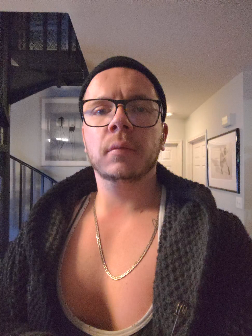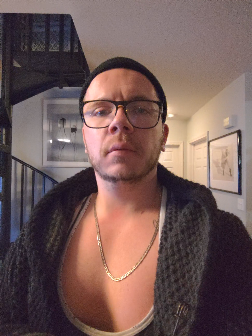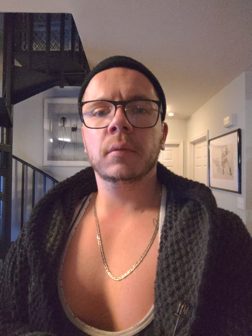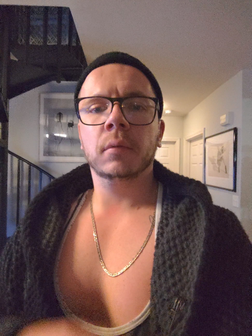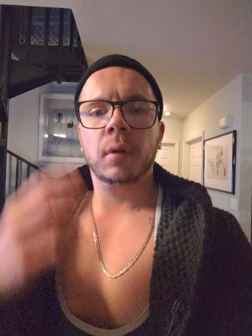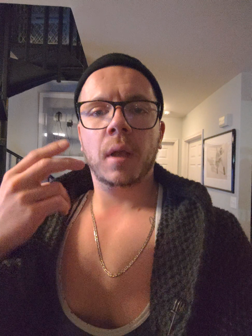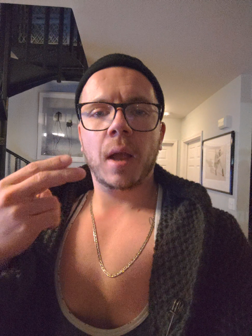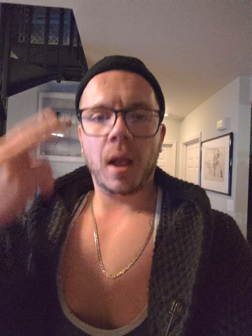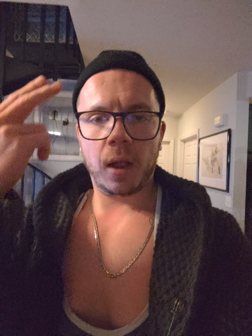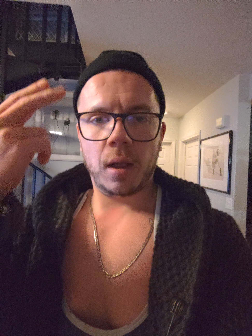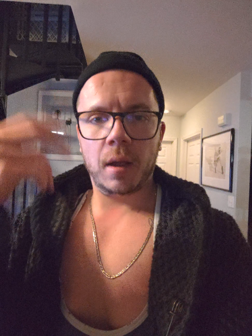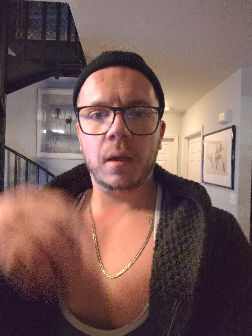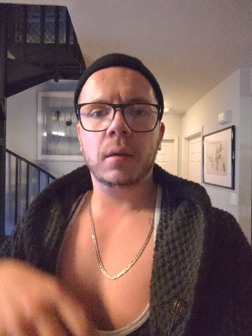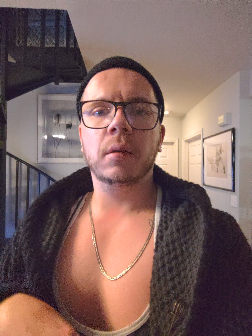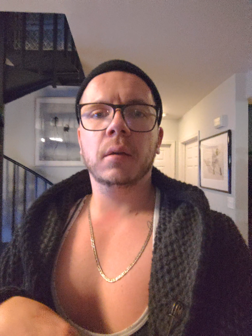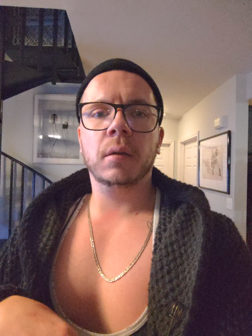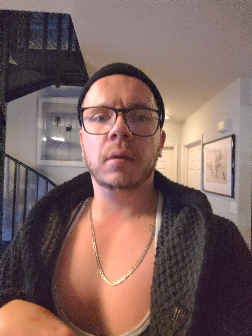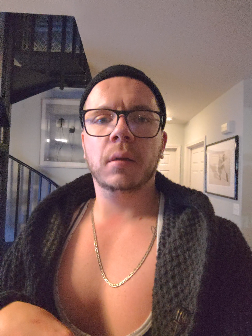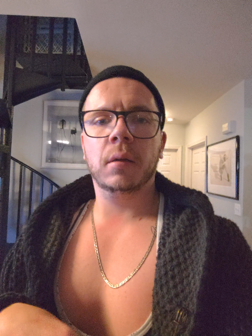high